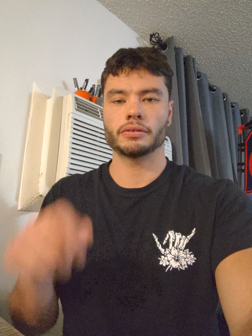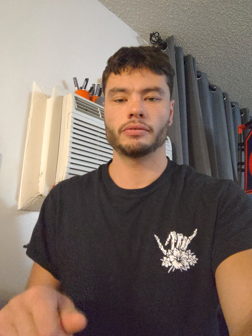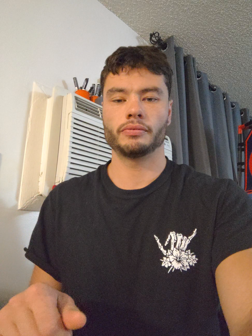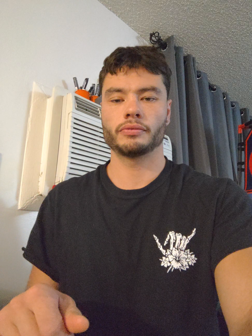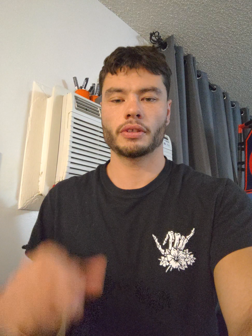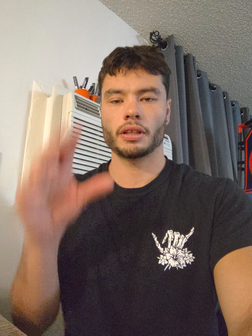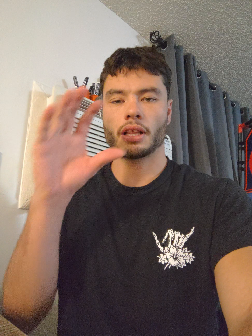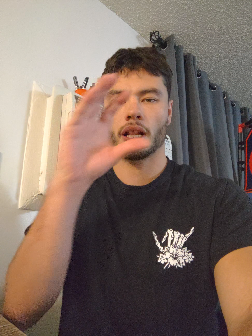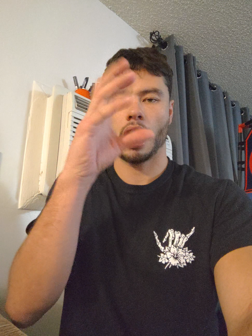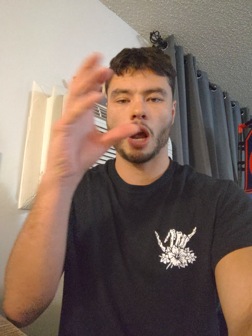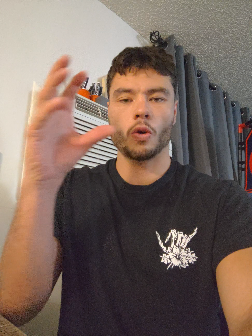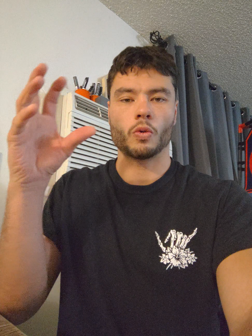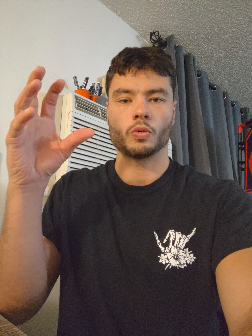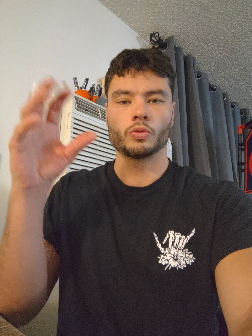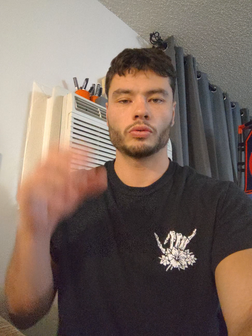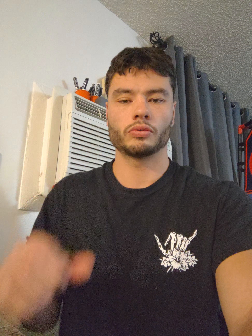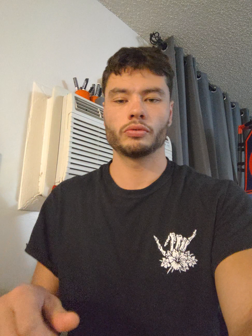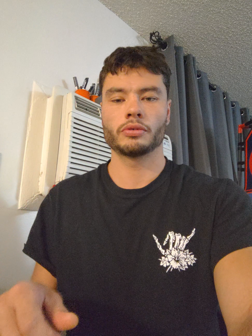cloud